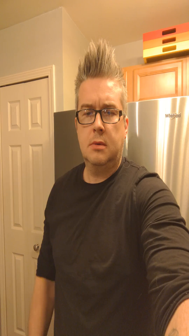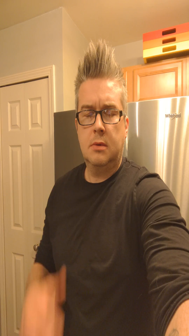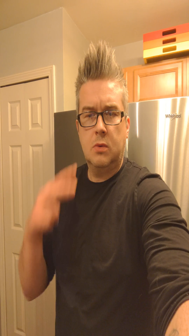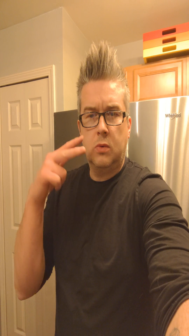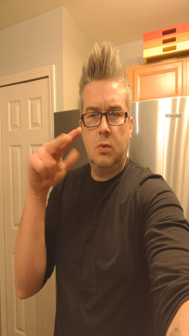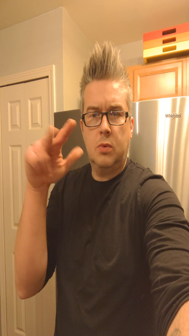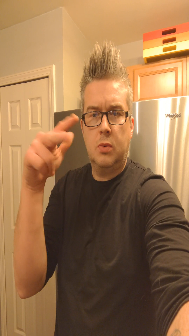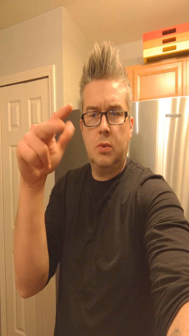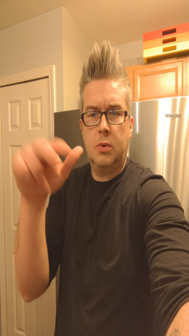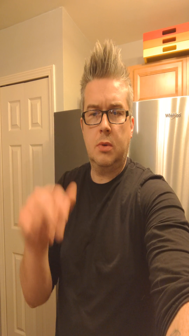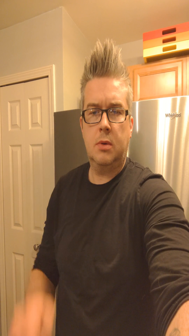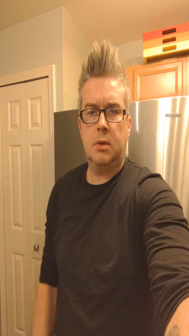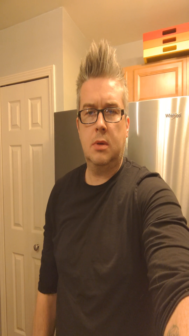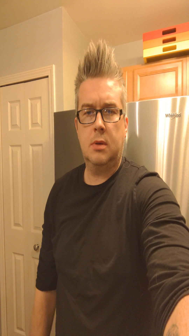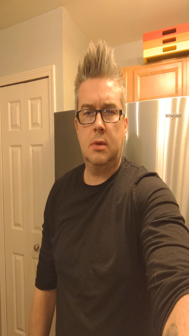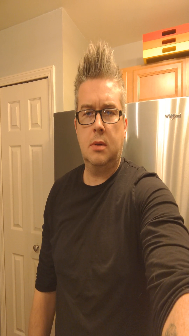helicopter